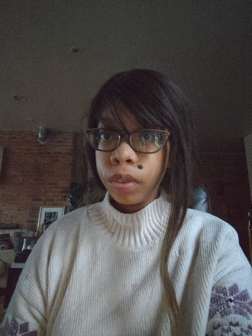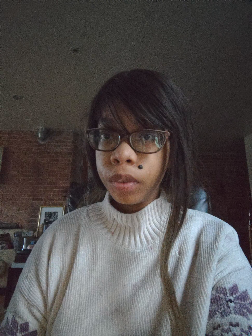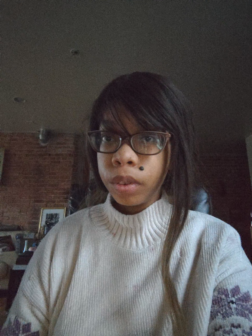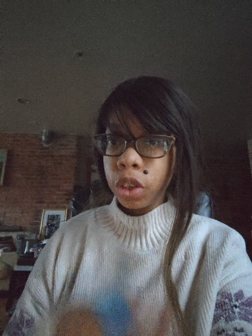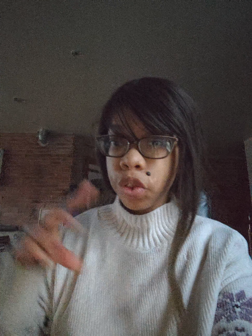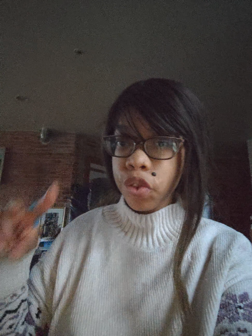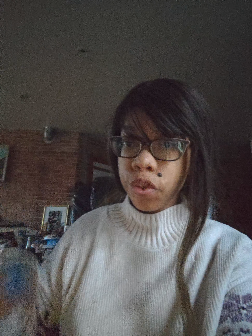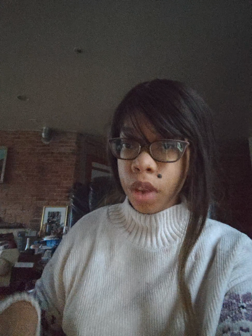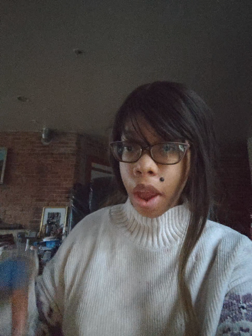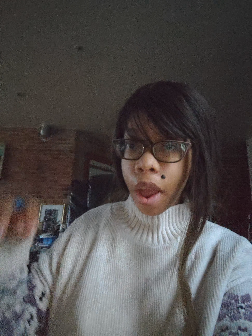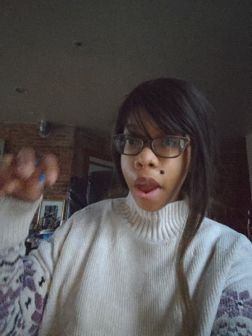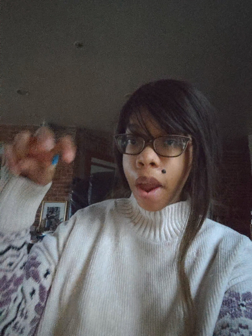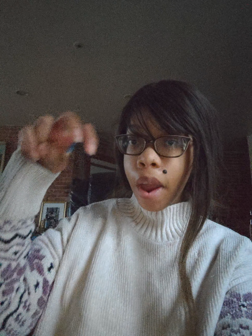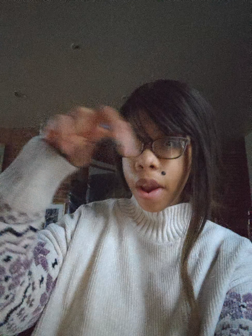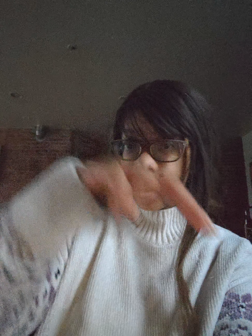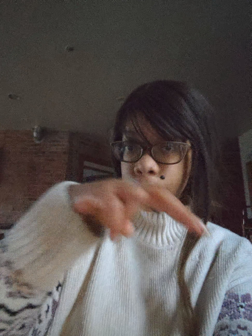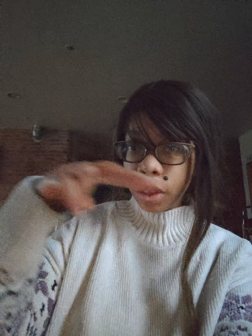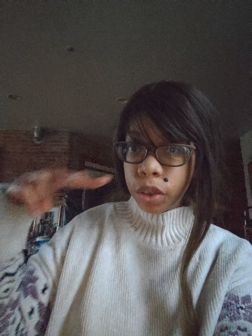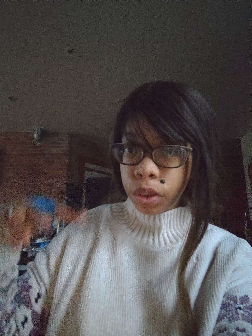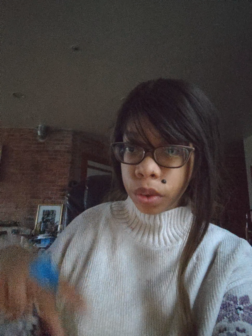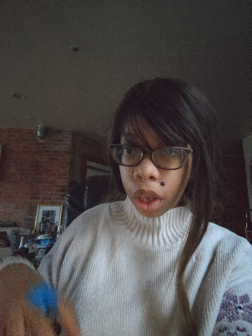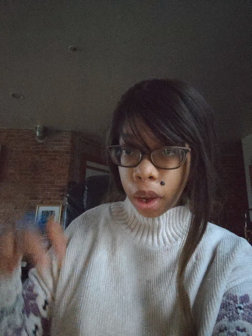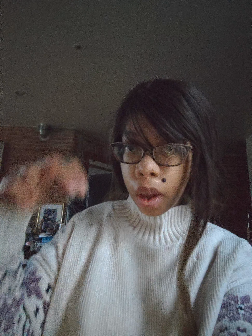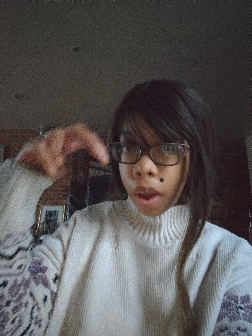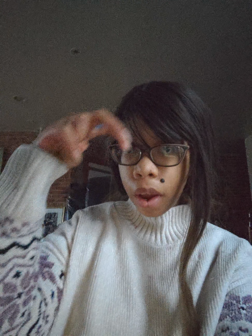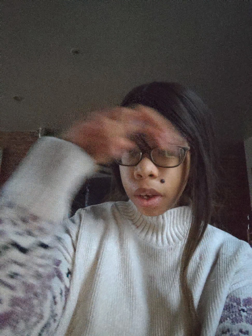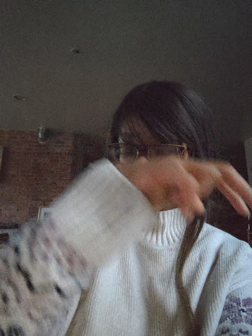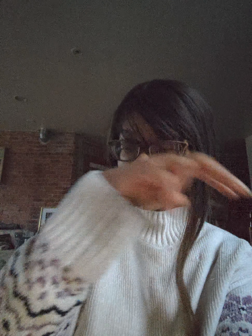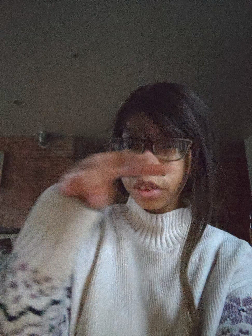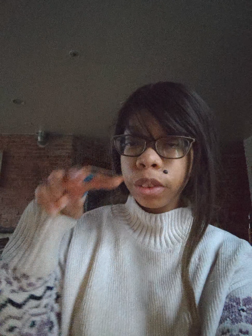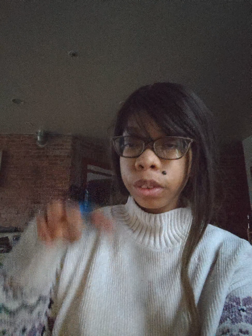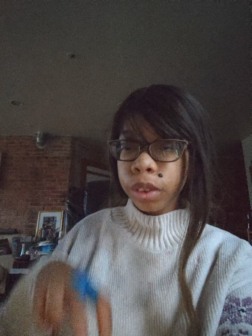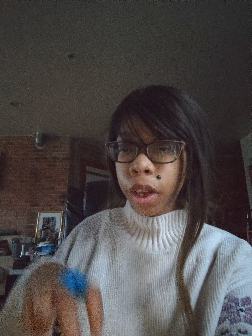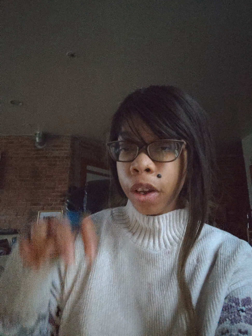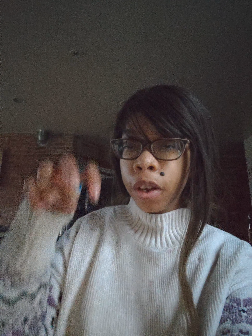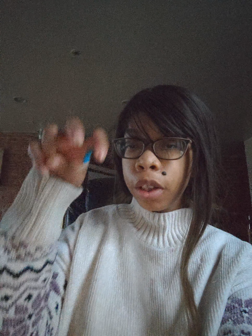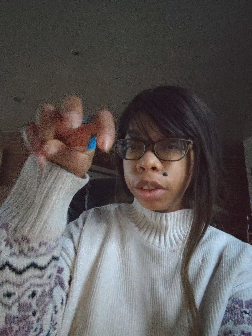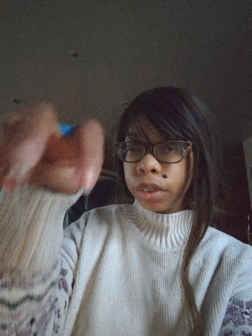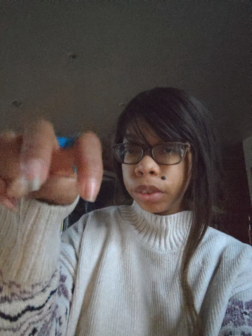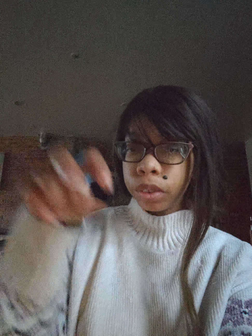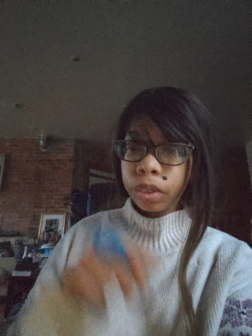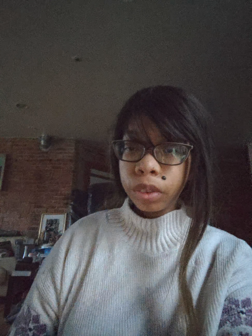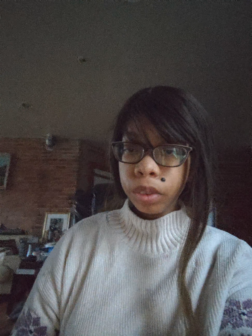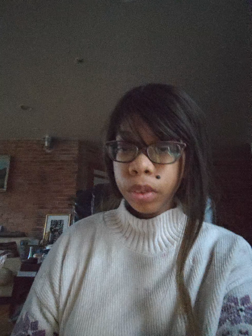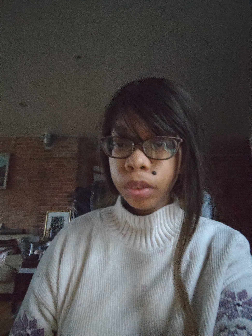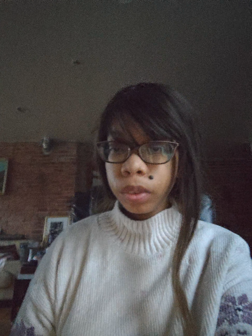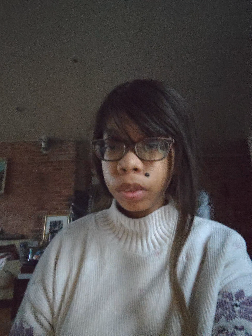jump